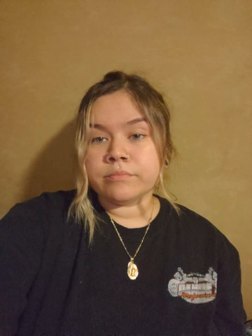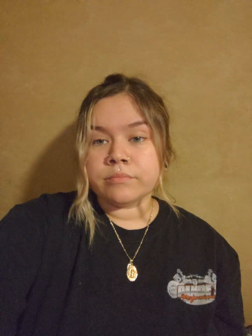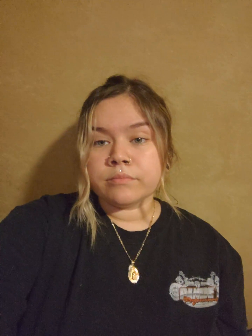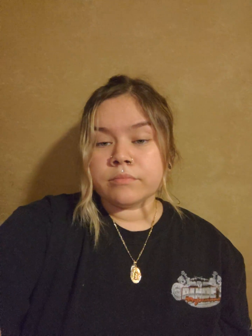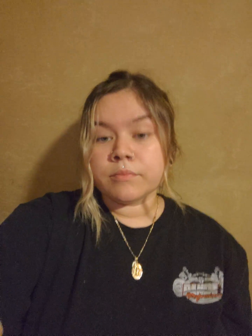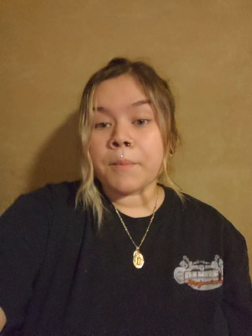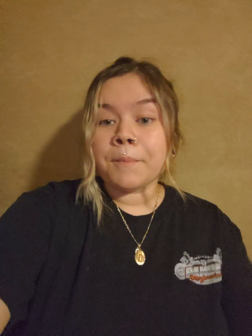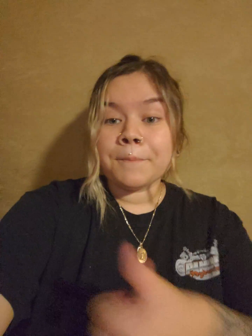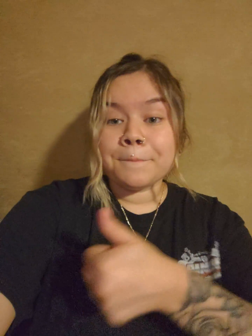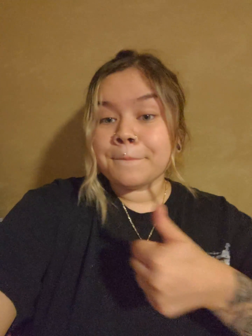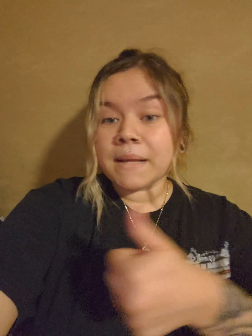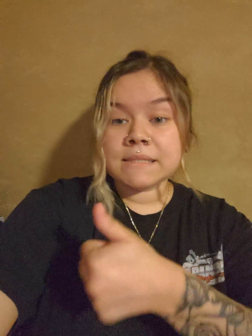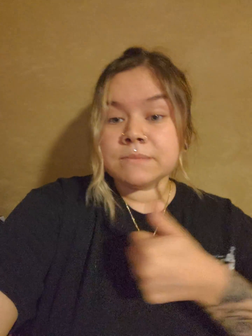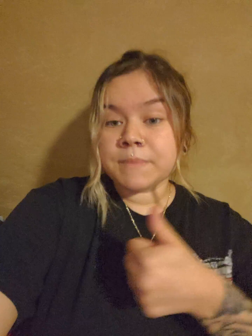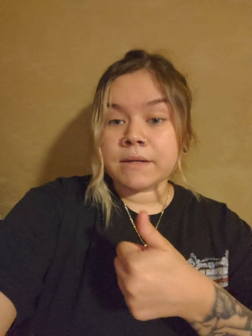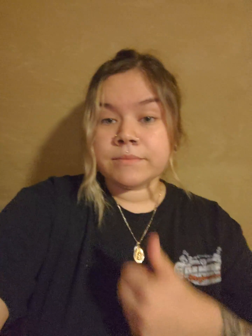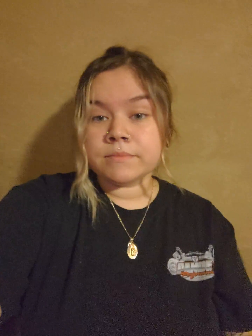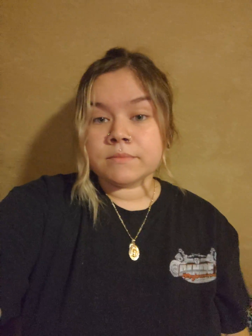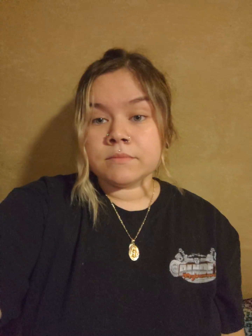basement